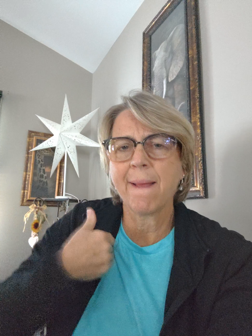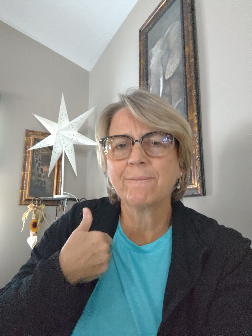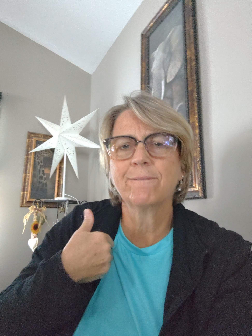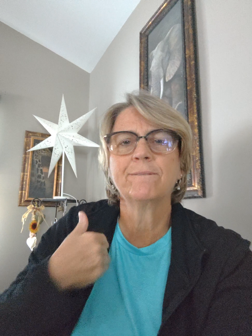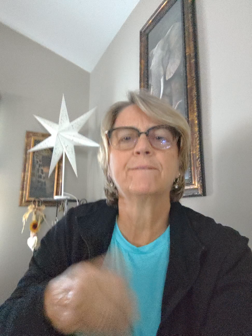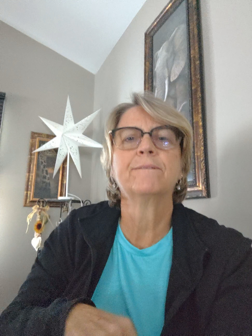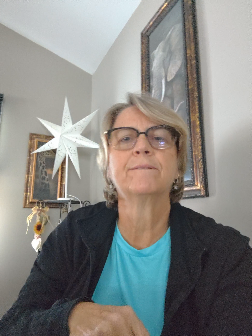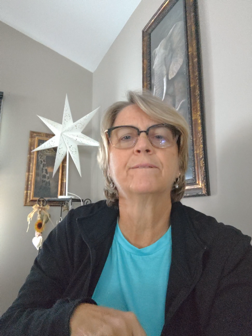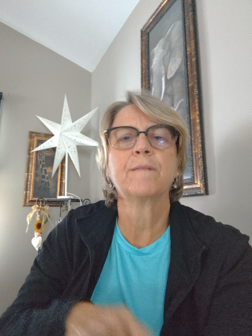have